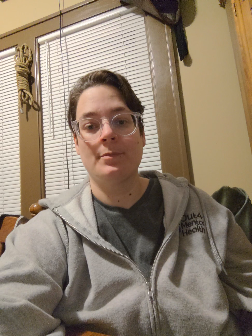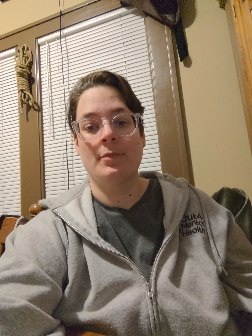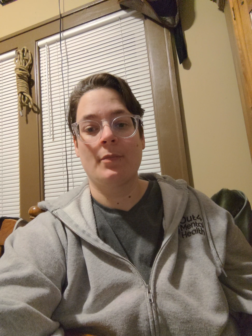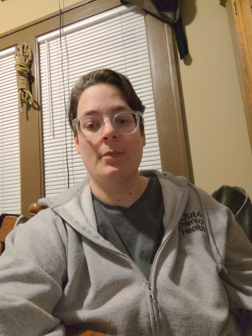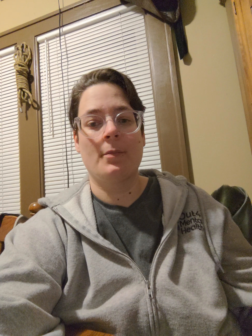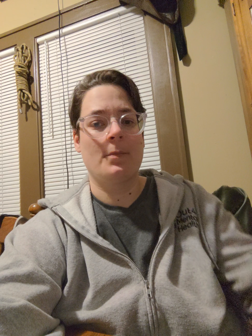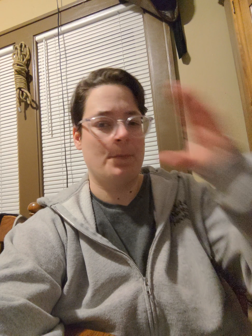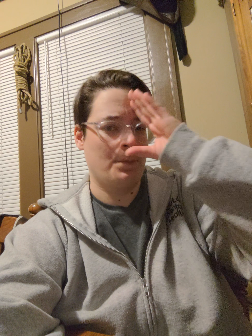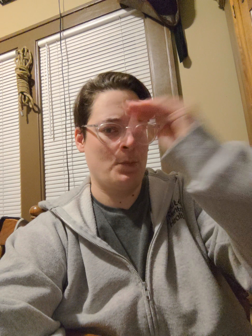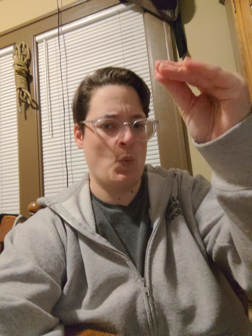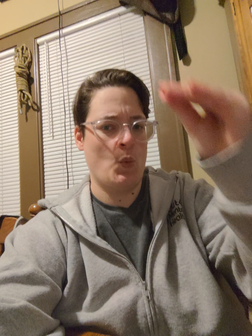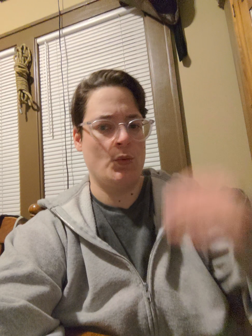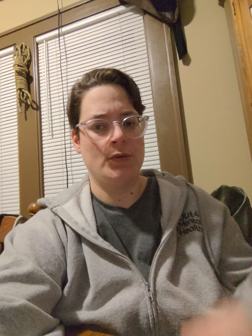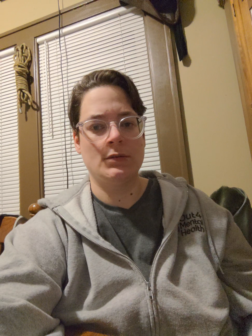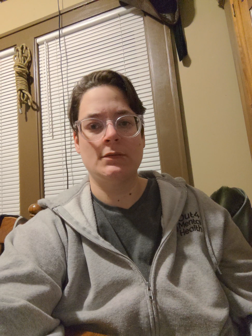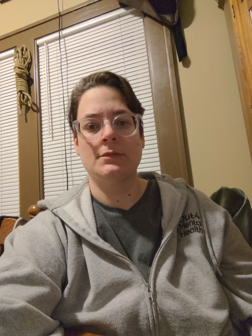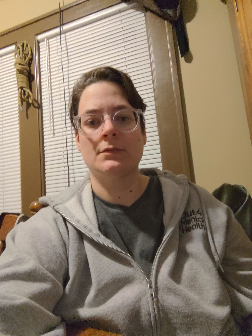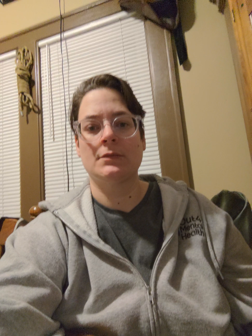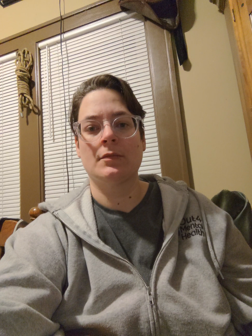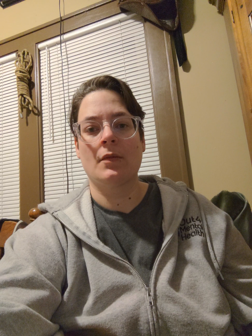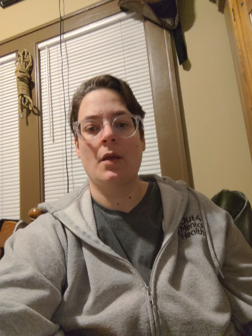boy